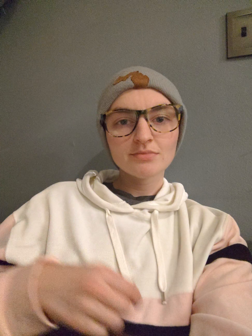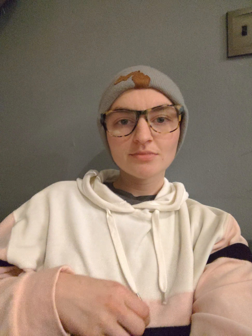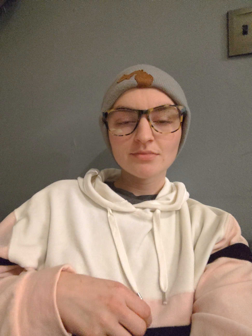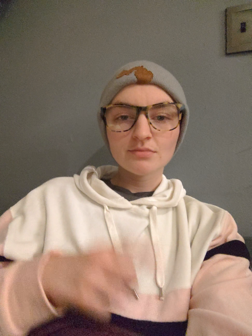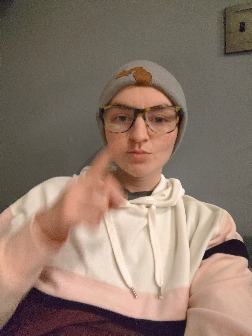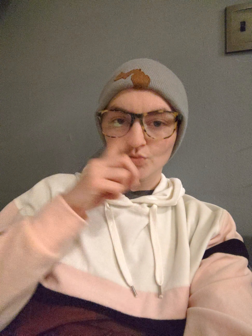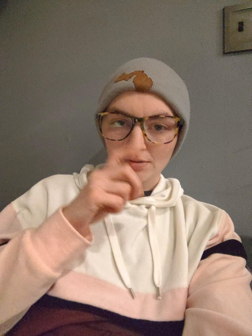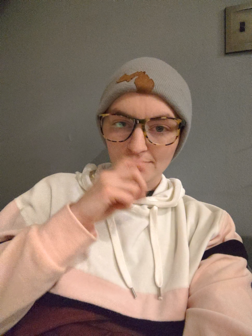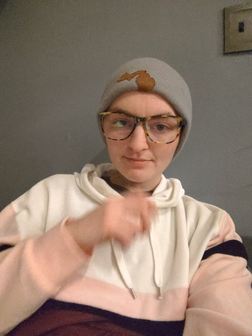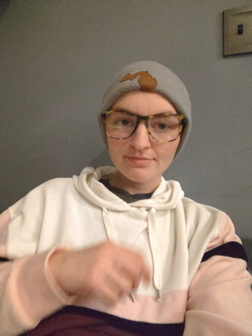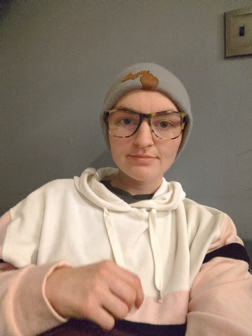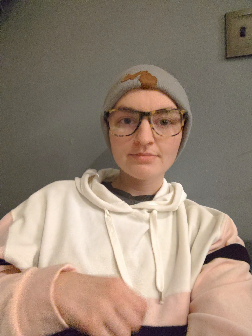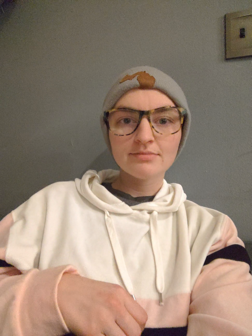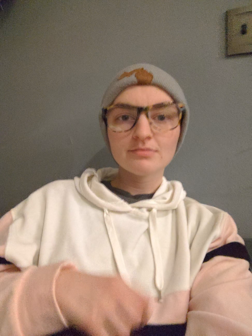doll